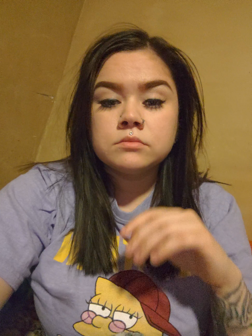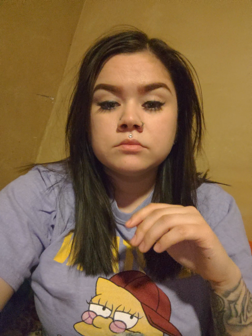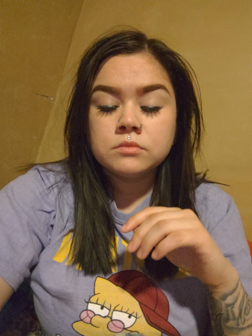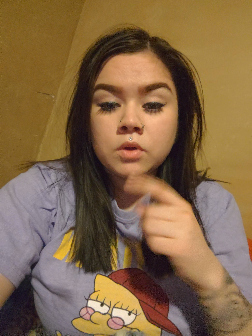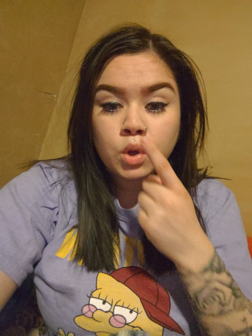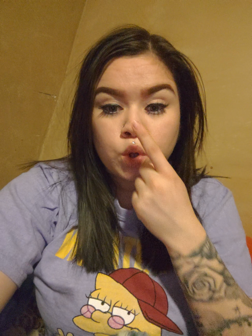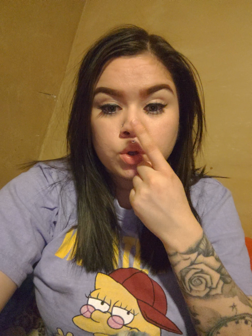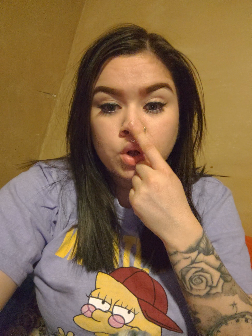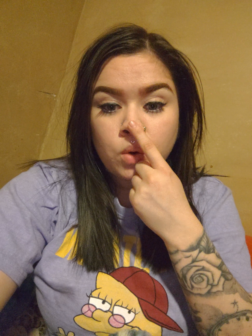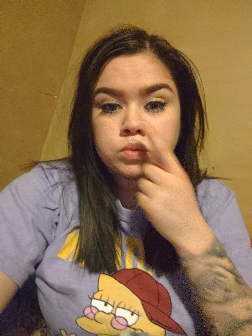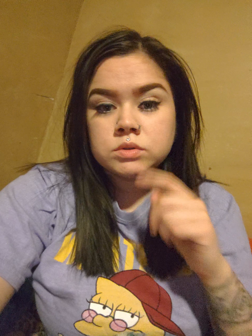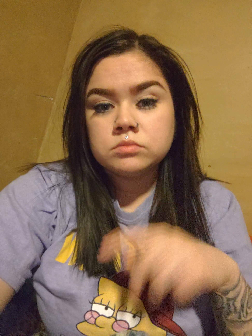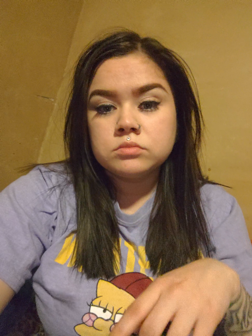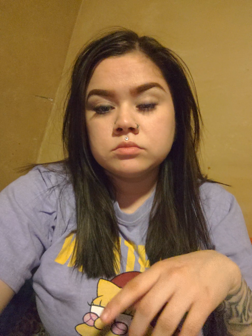nose